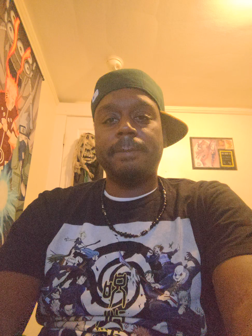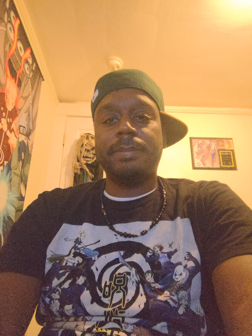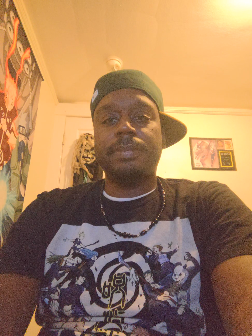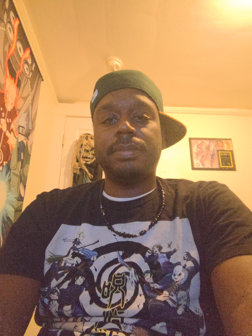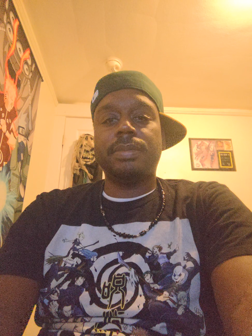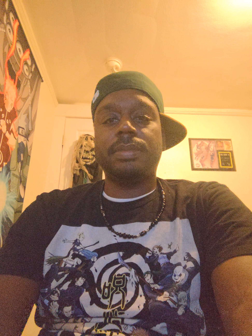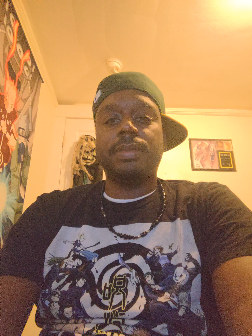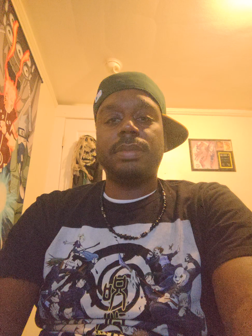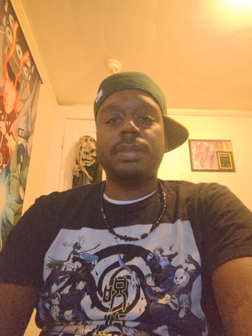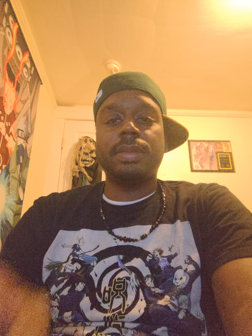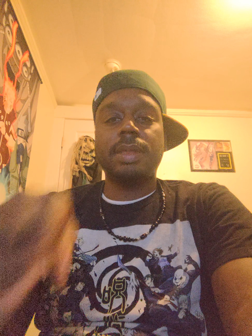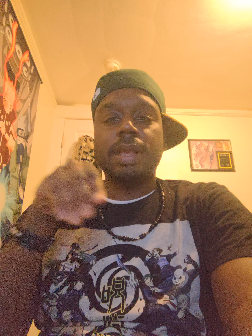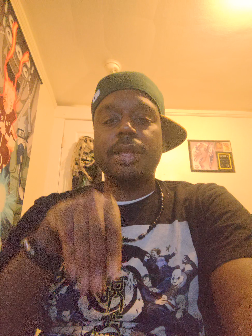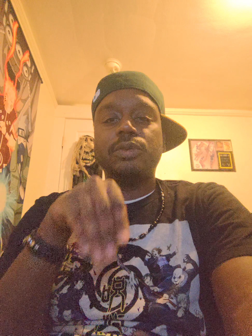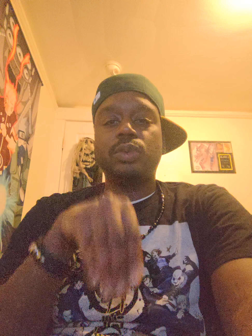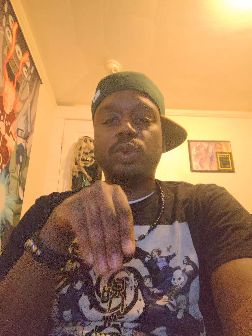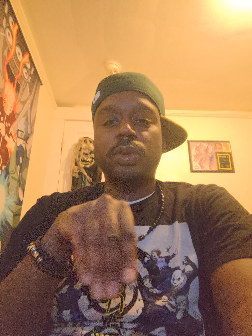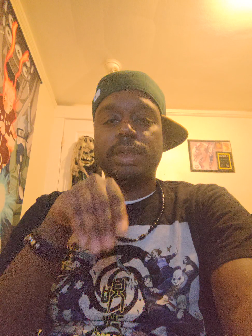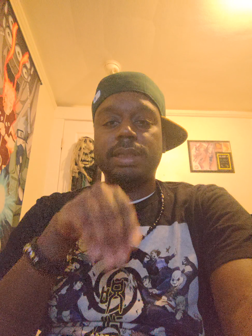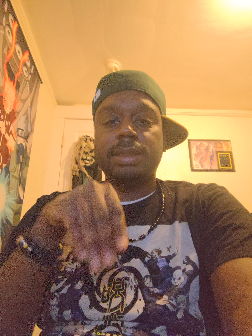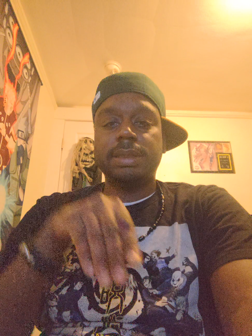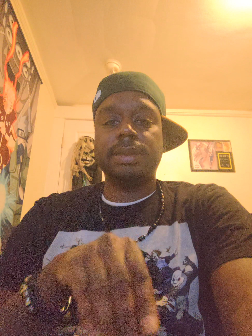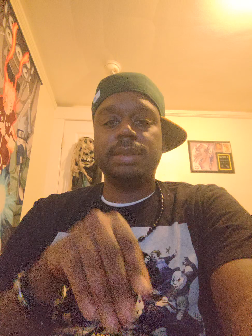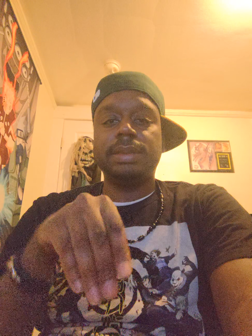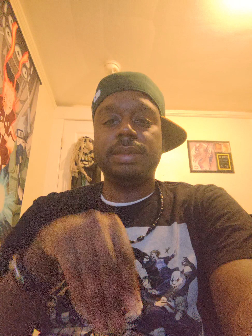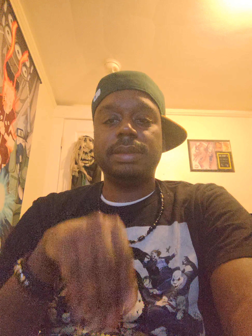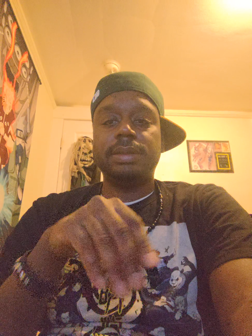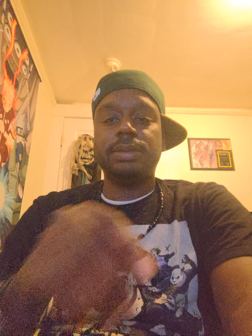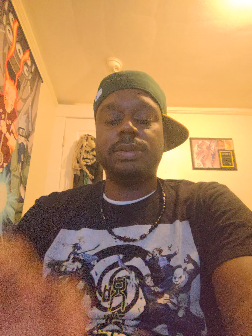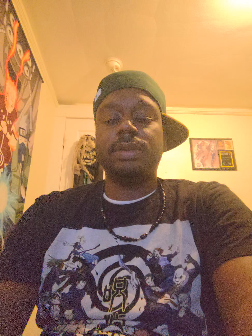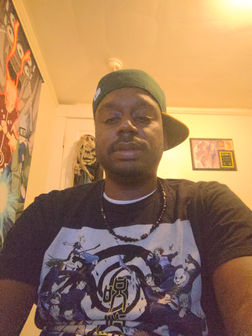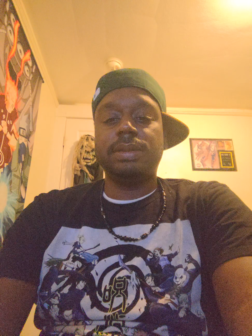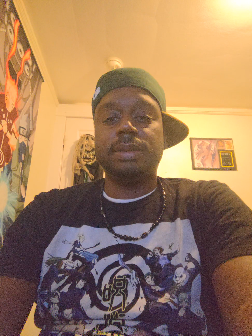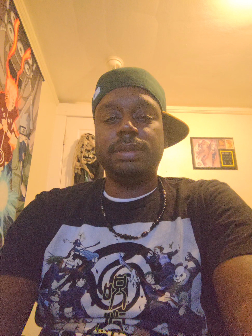into